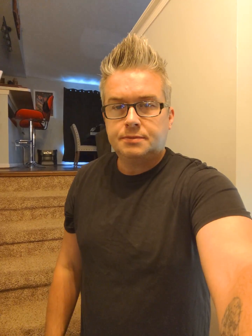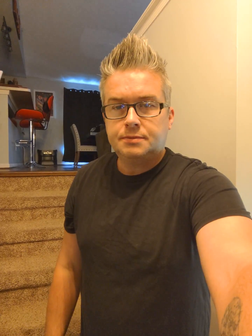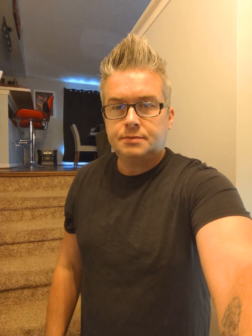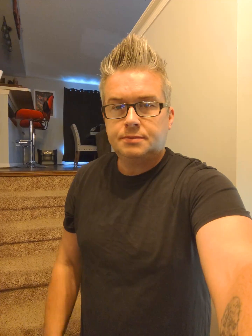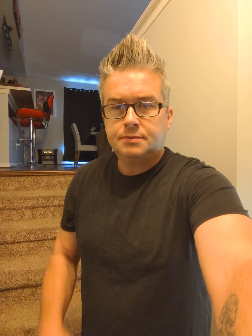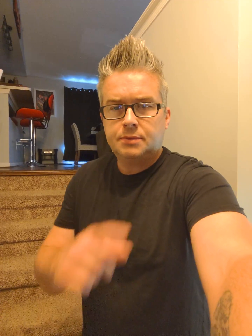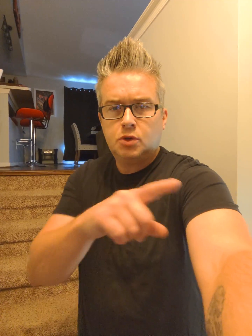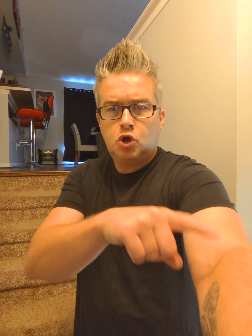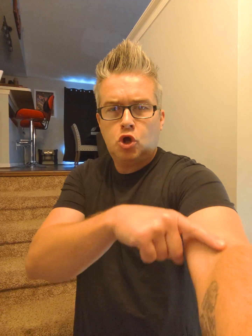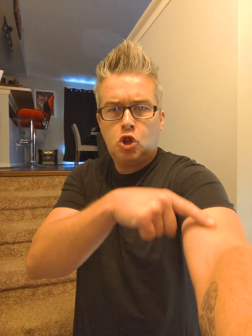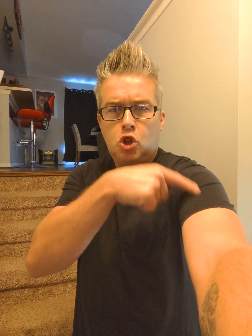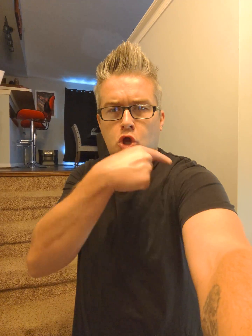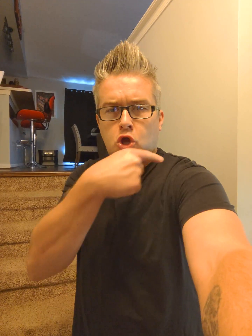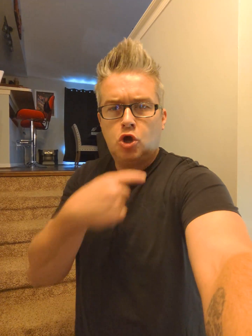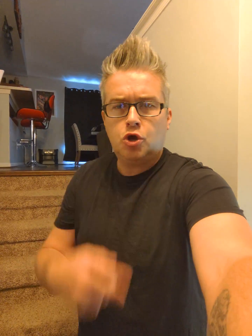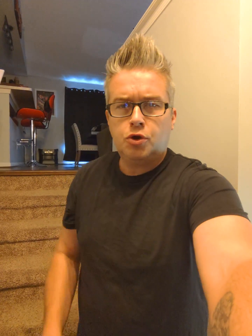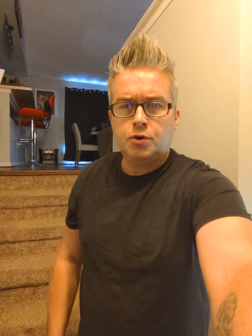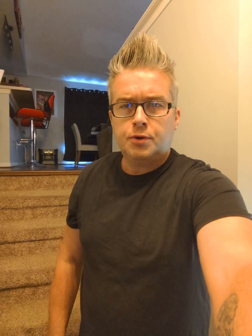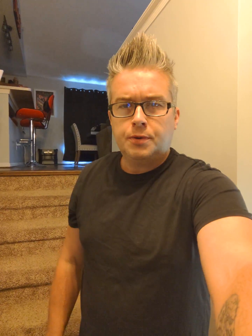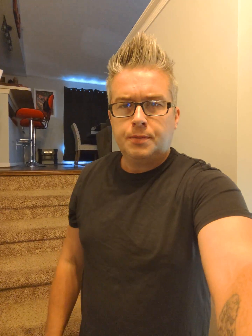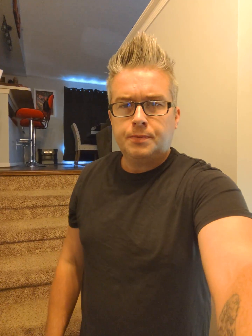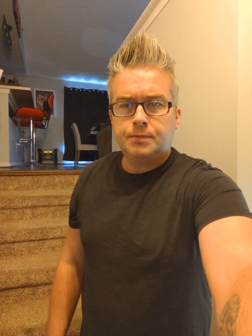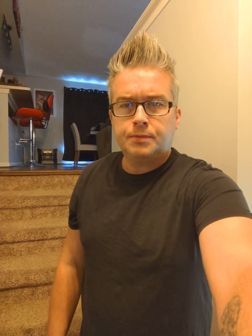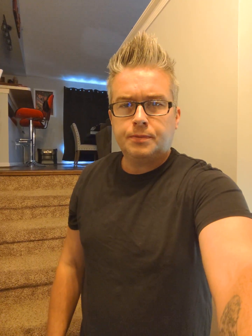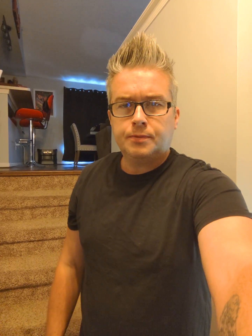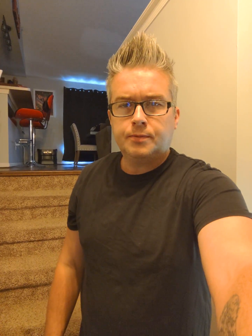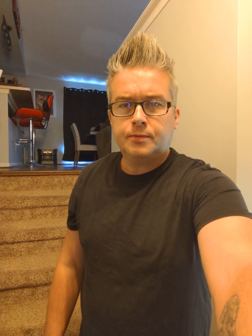long